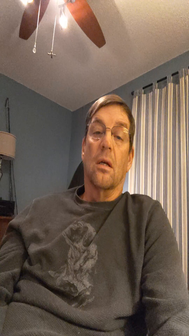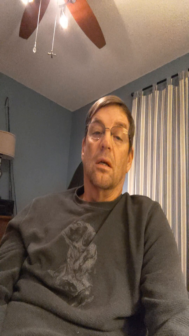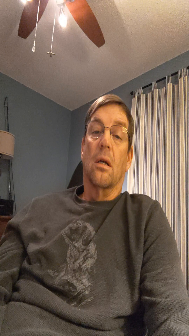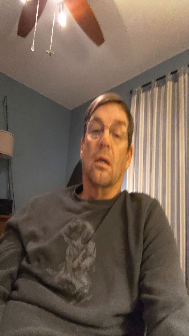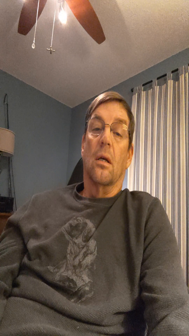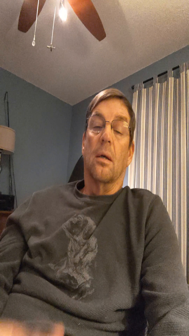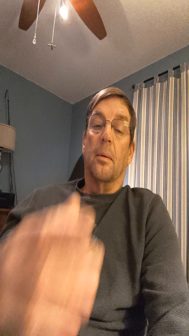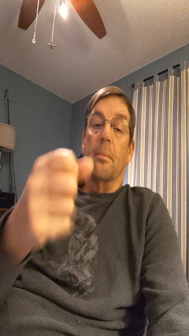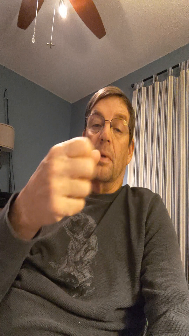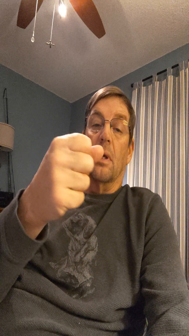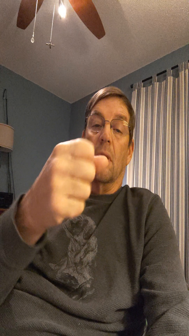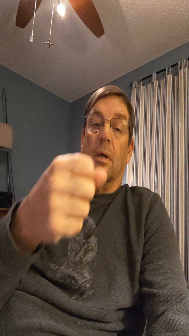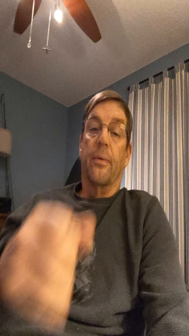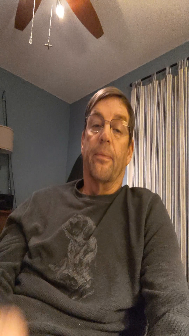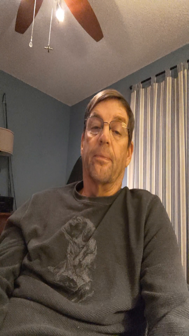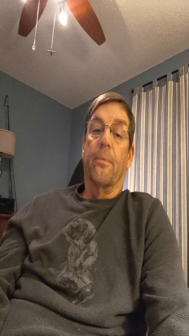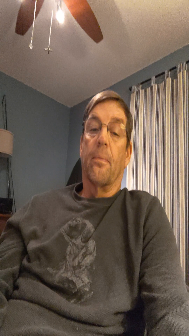milk